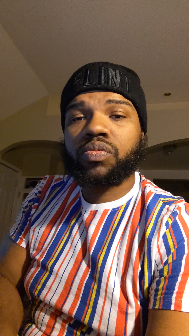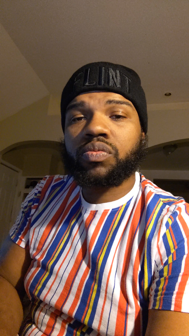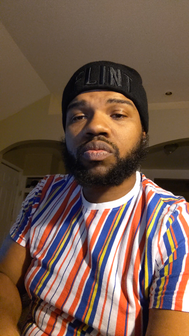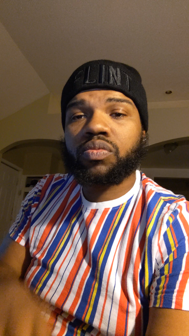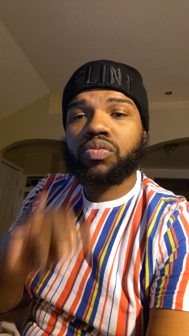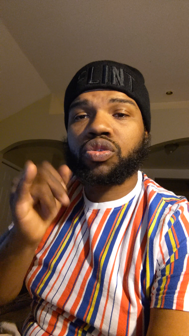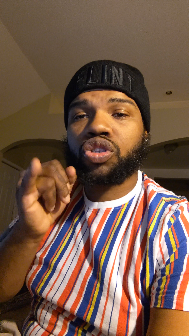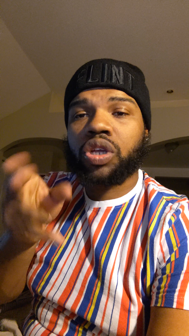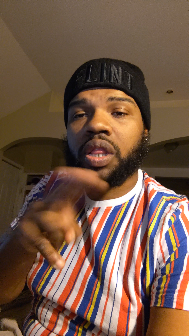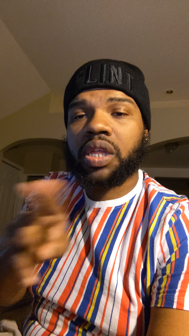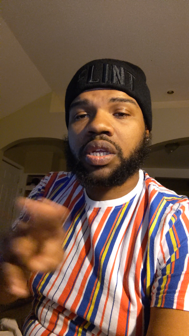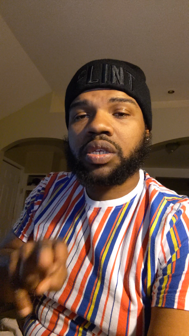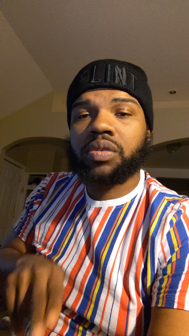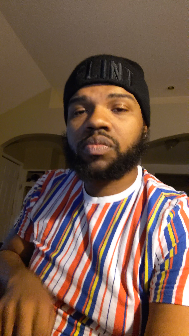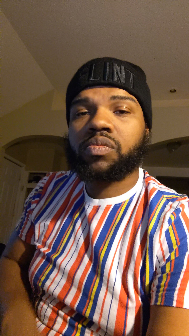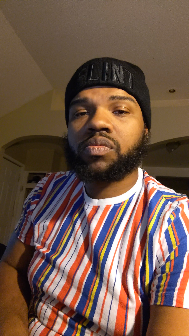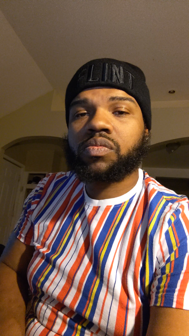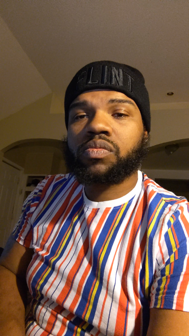jelly